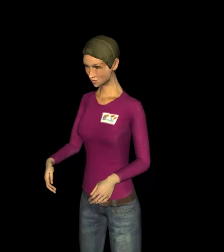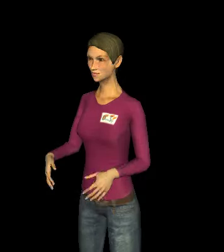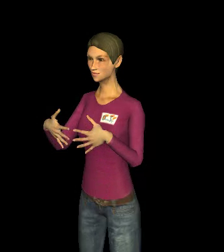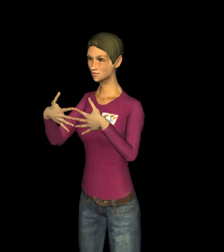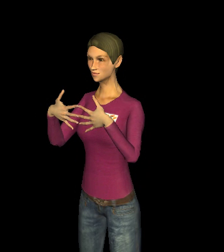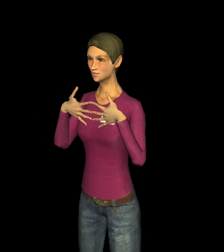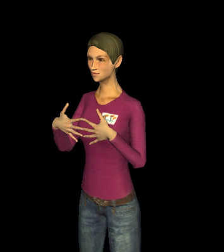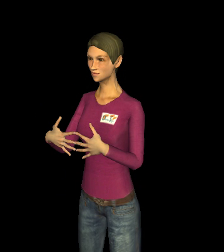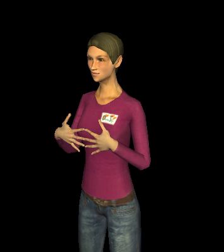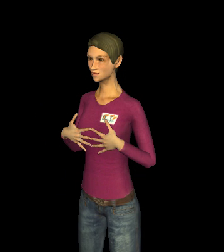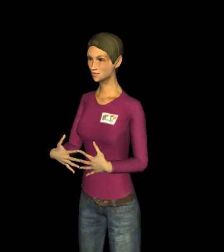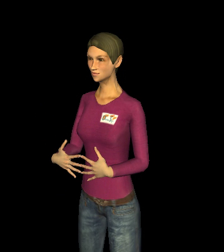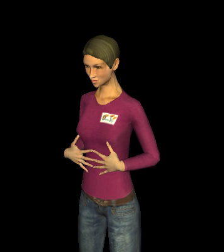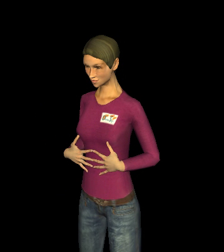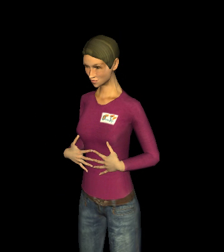جسم